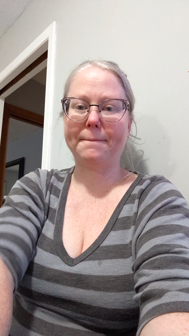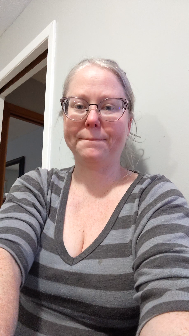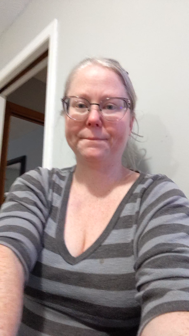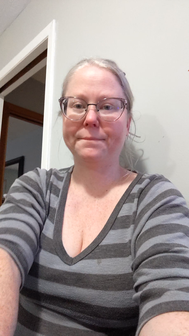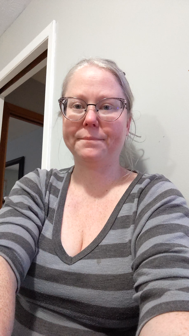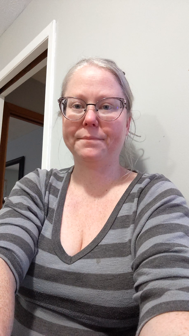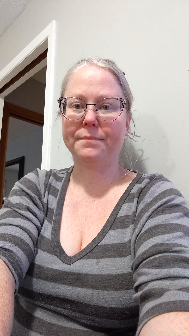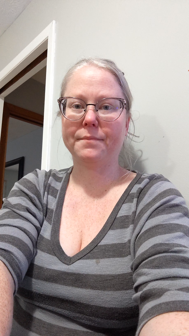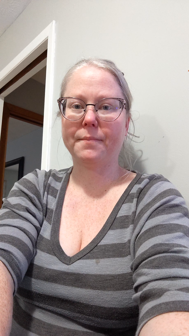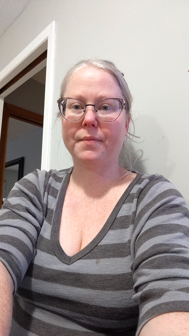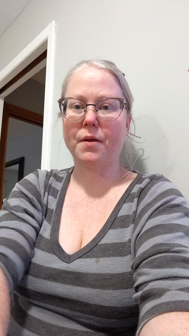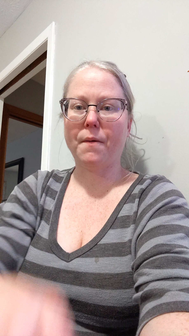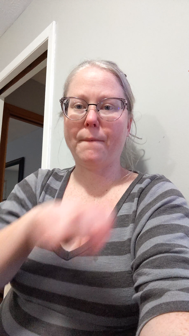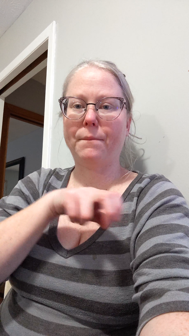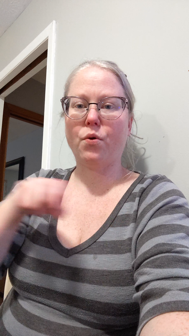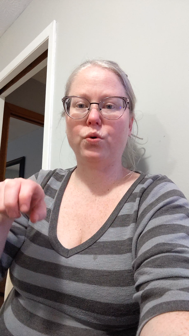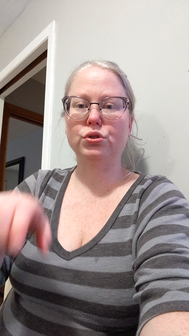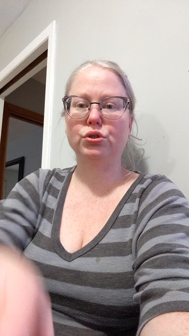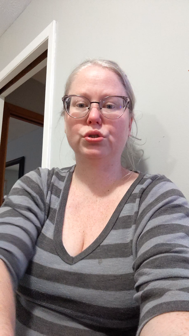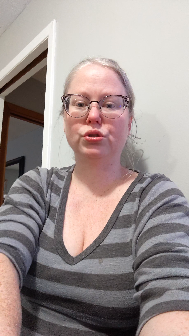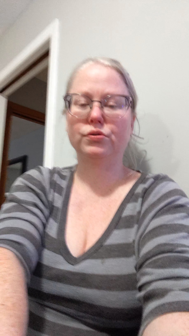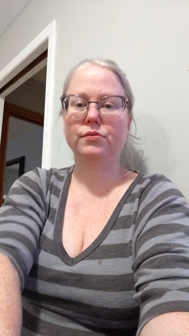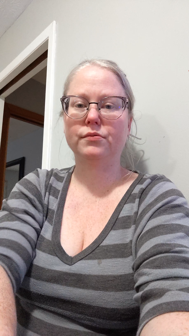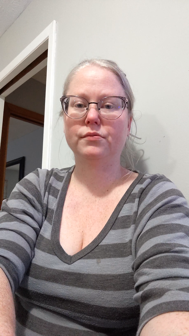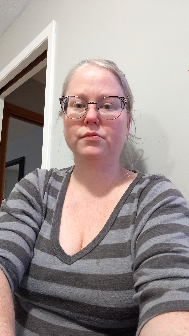porch